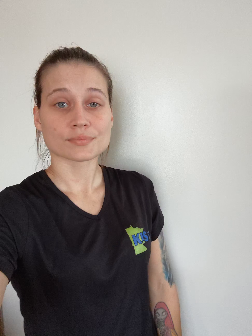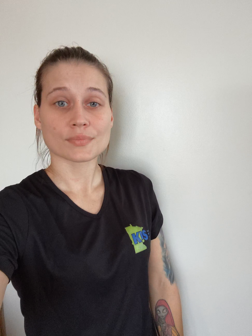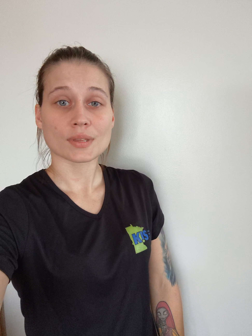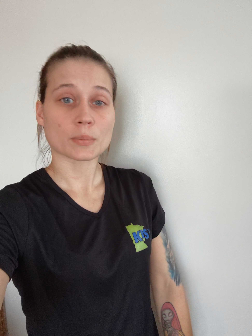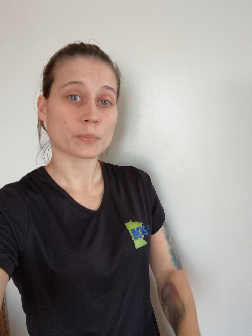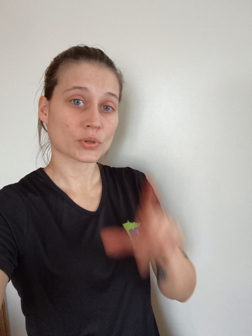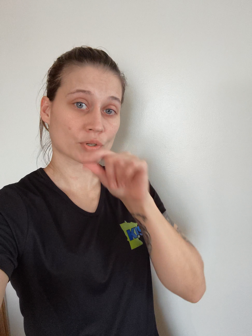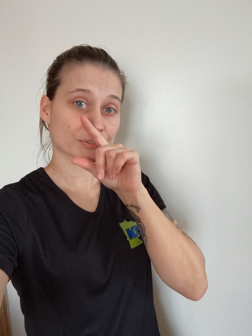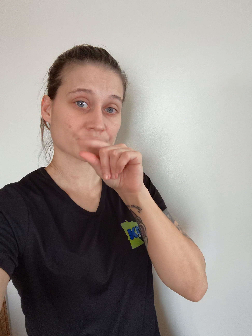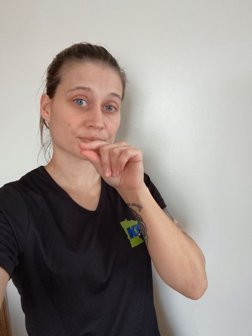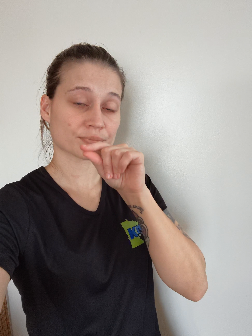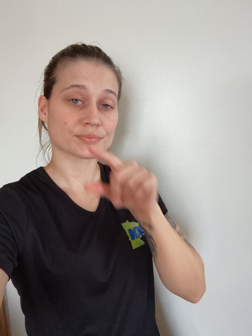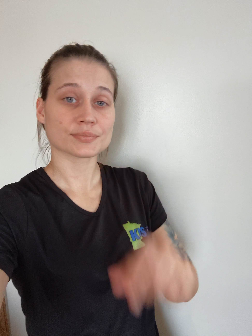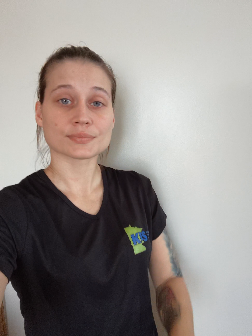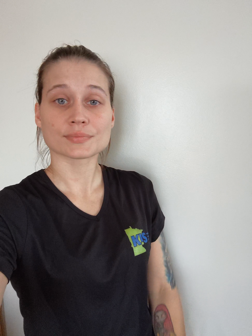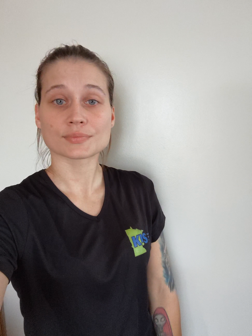bird